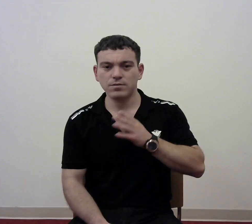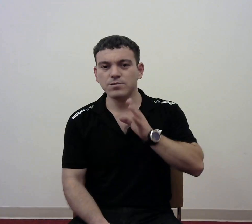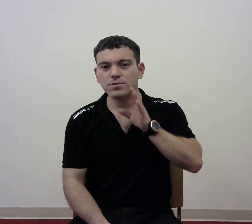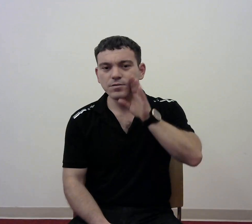səhər